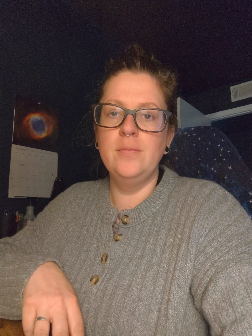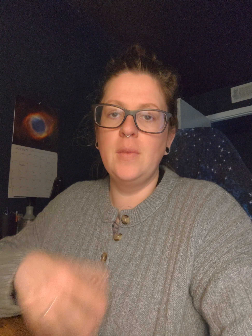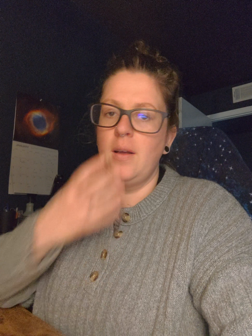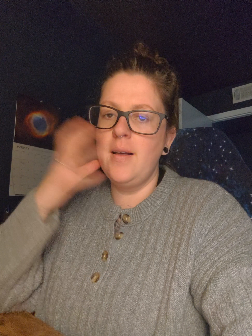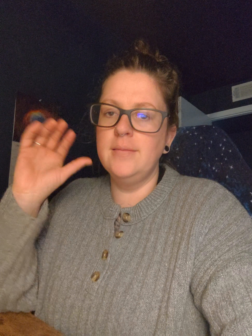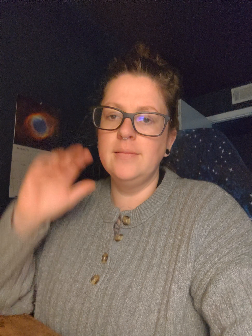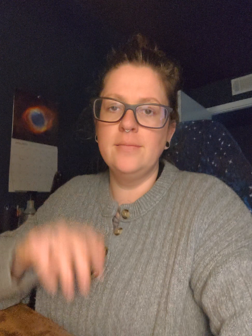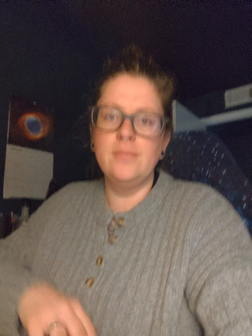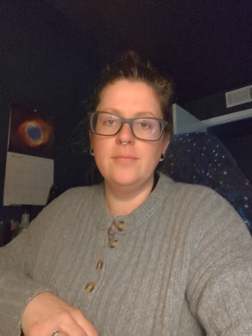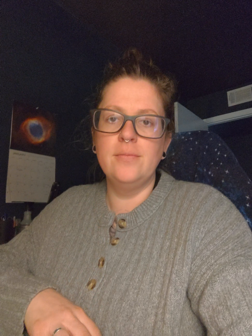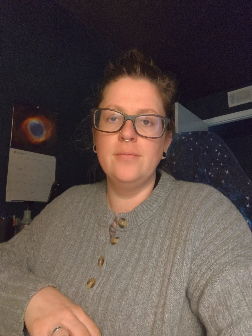hot